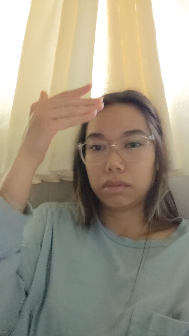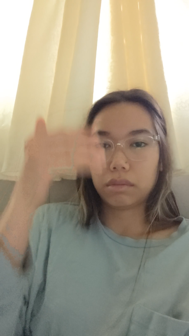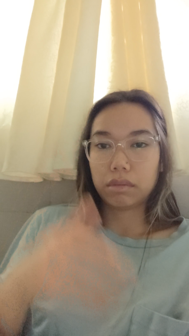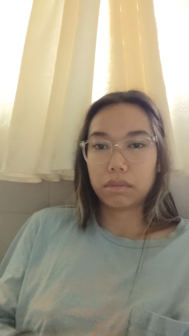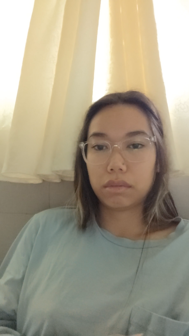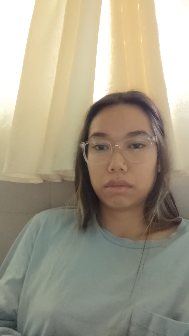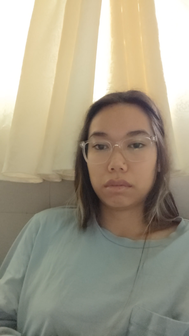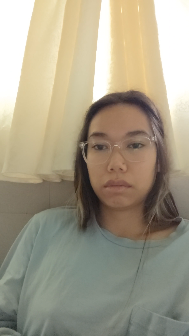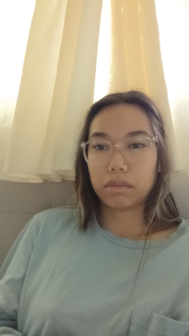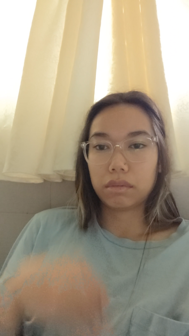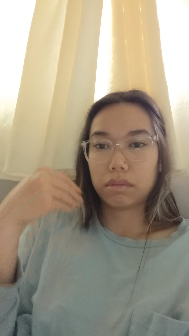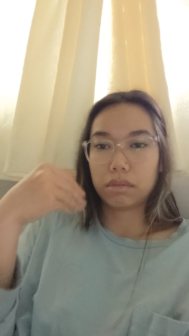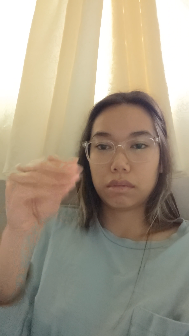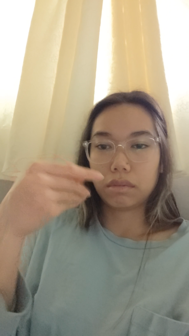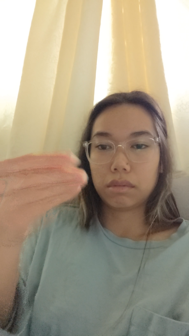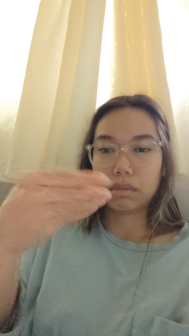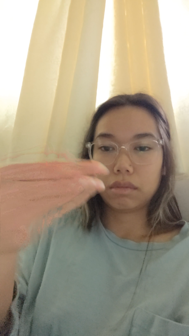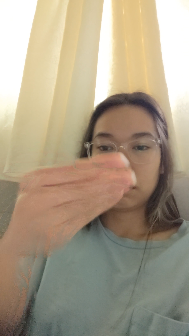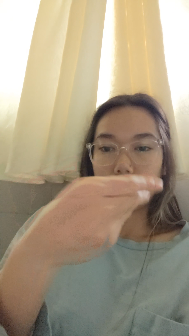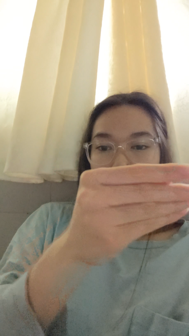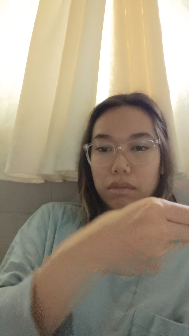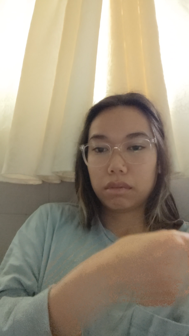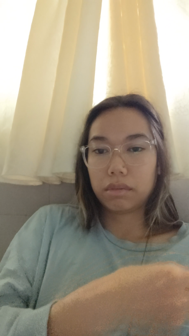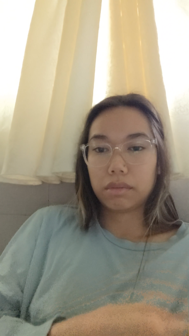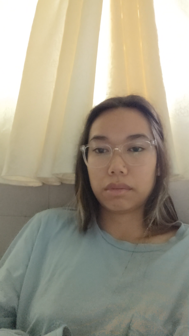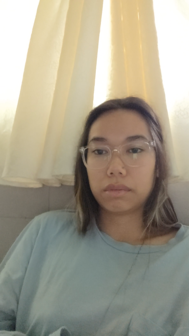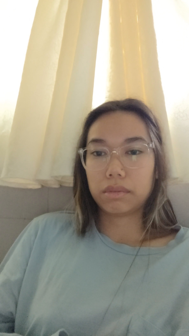shopping